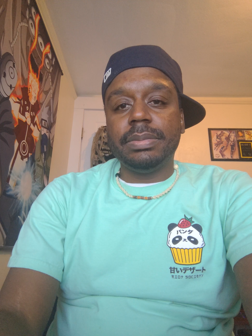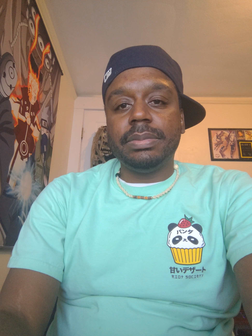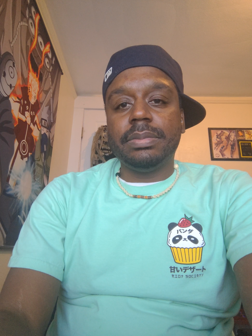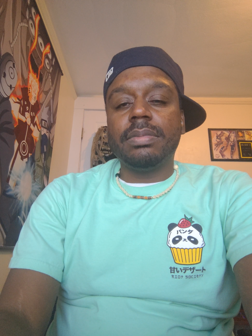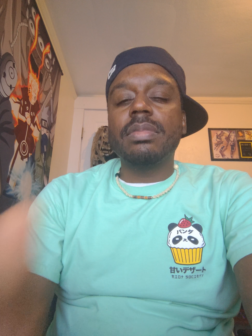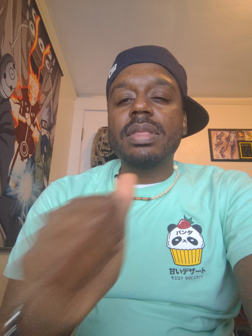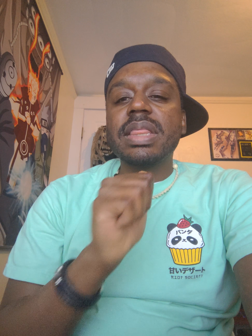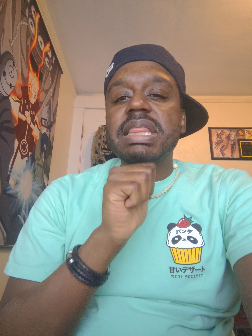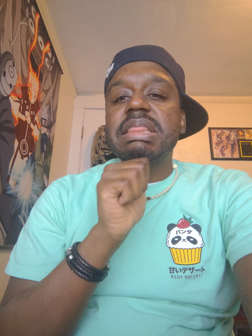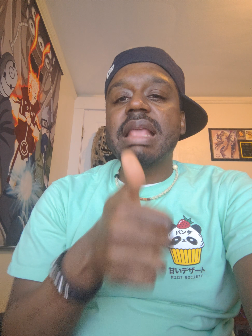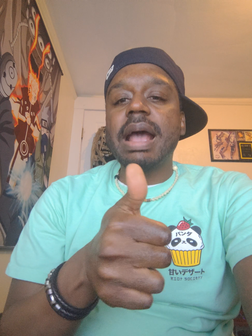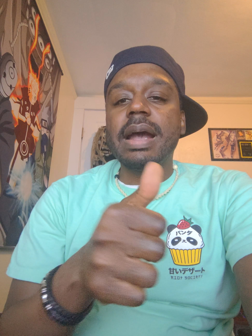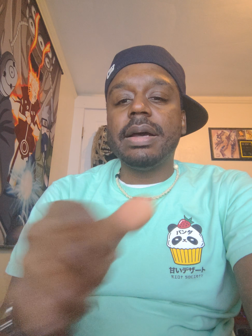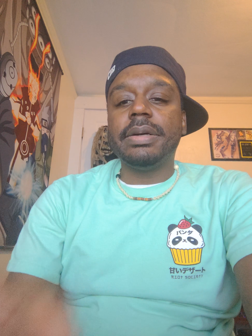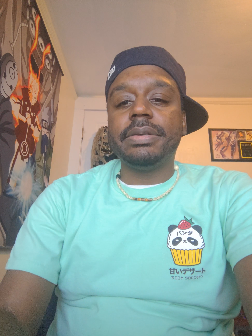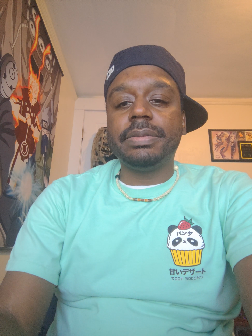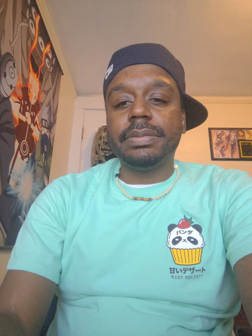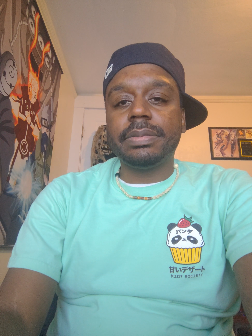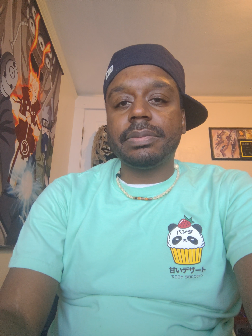not